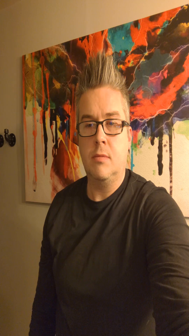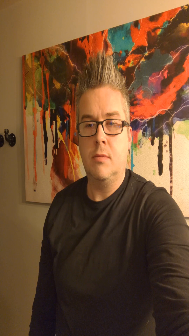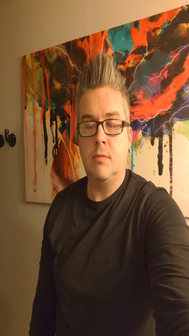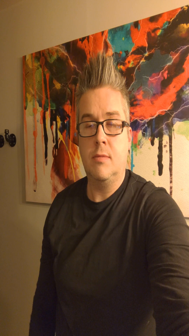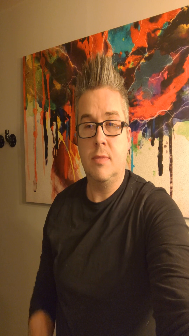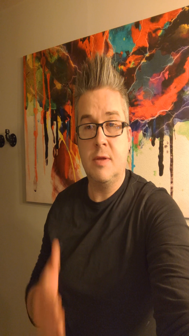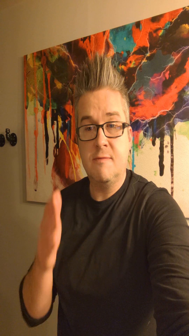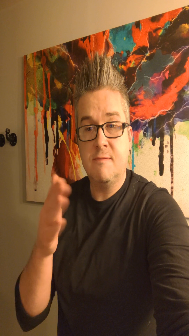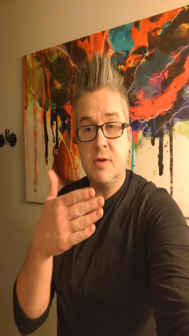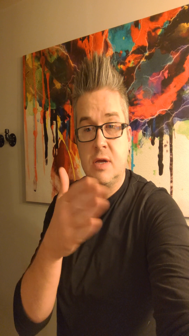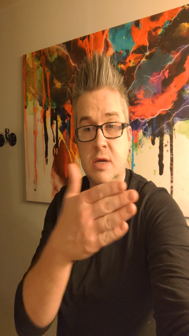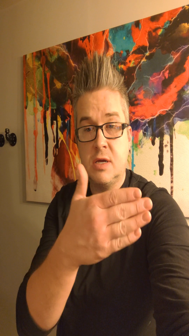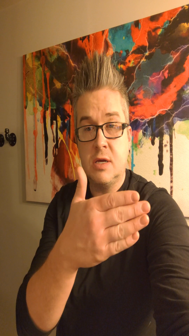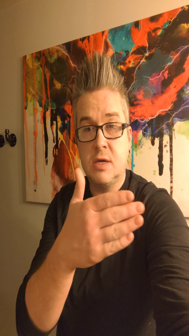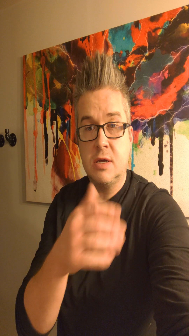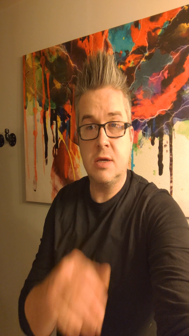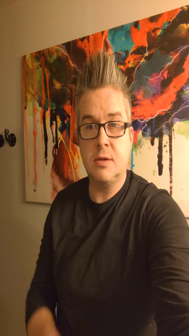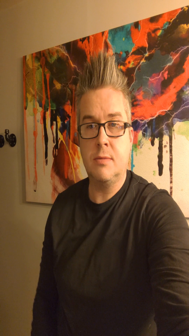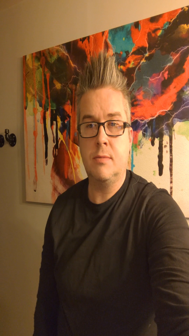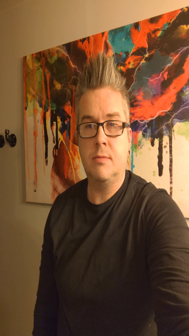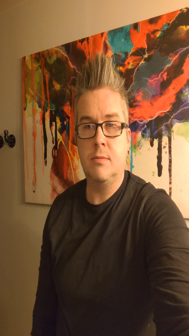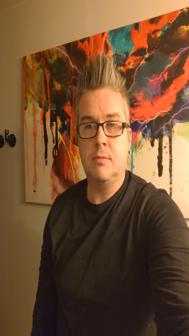fish